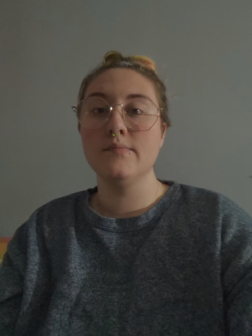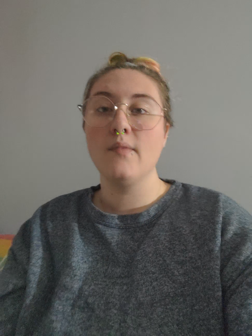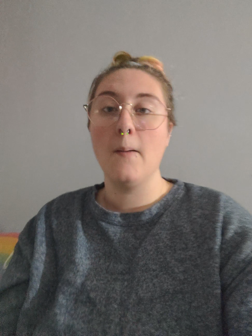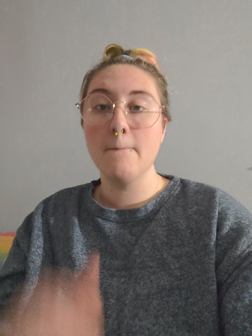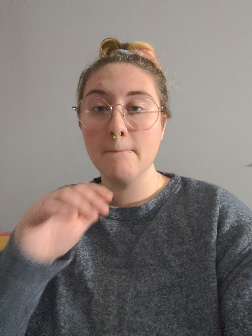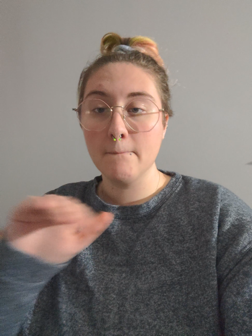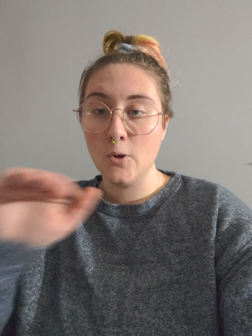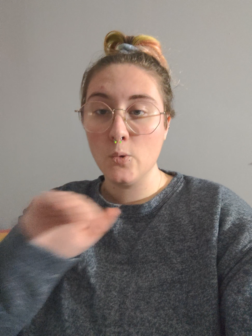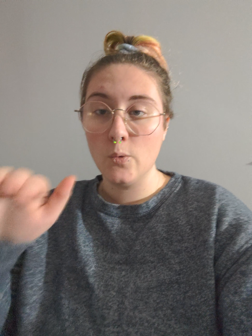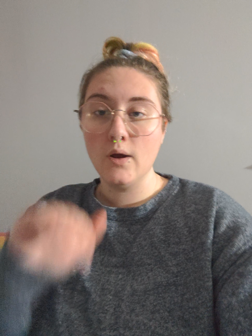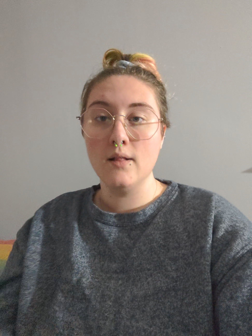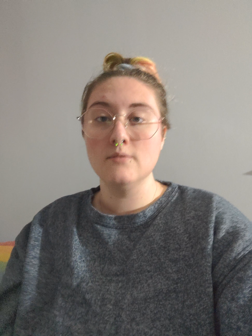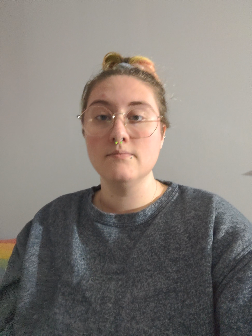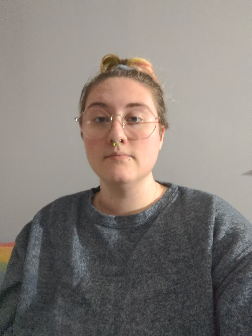pool